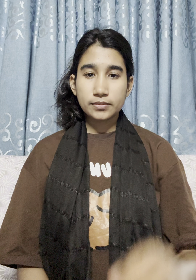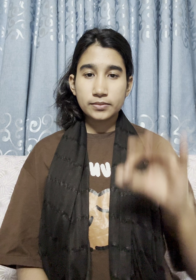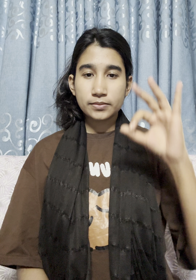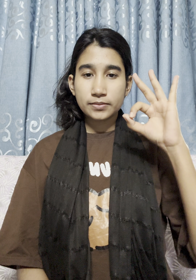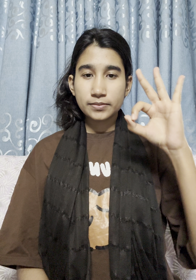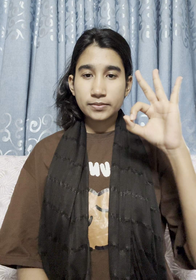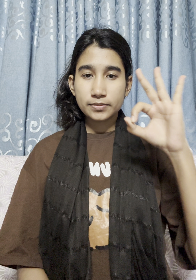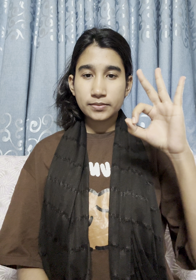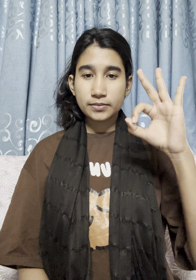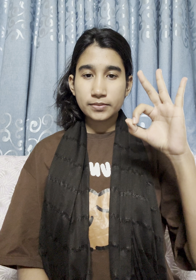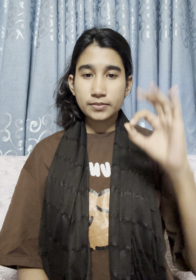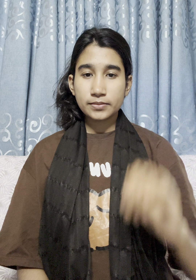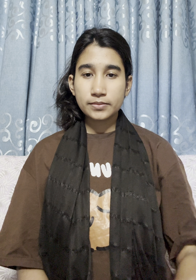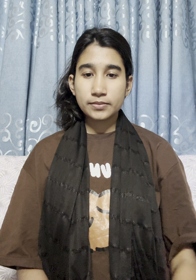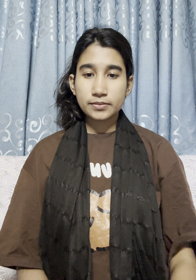সুন্দর